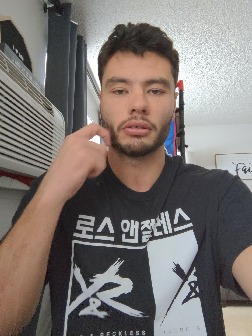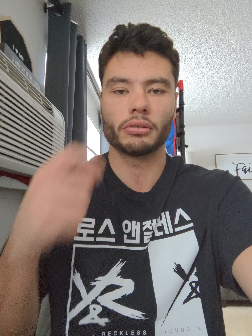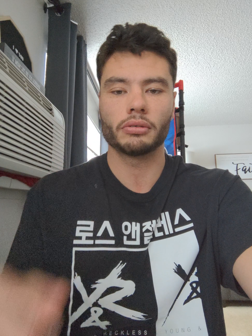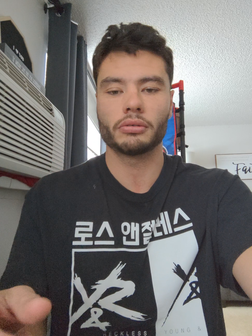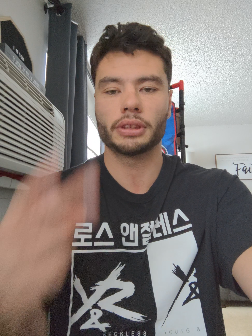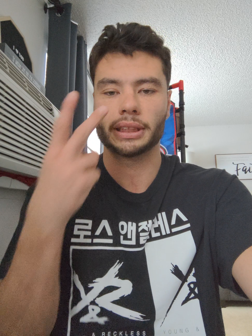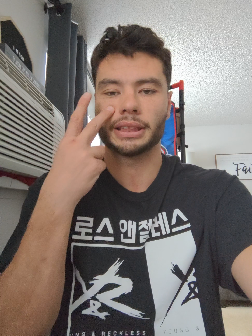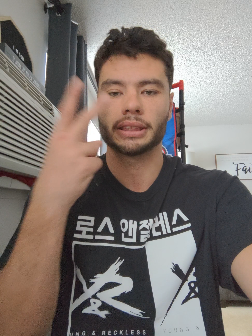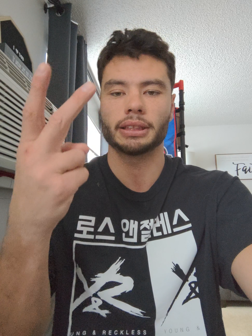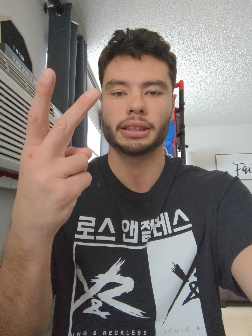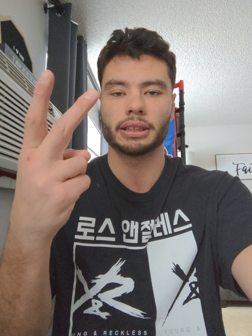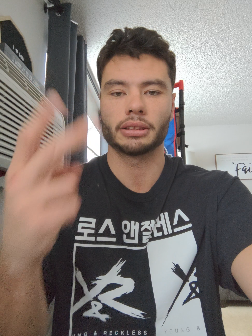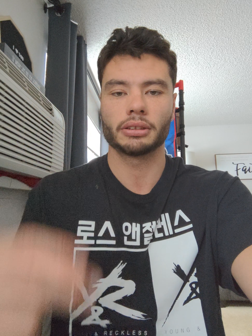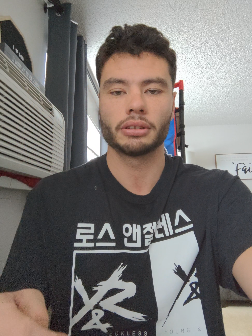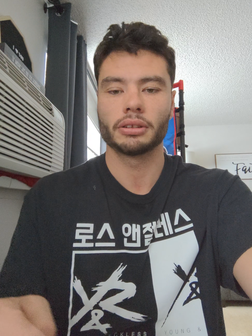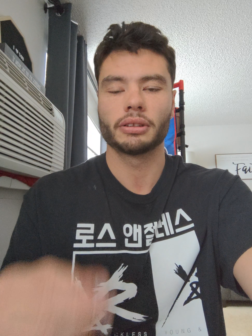see